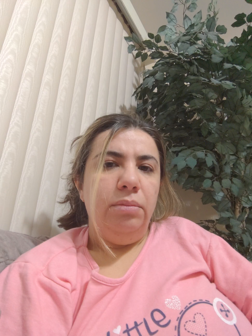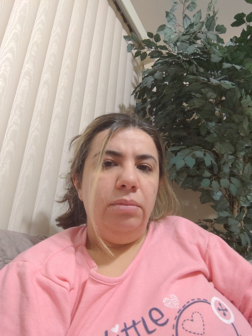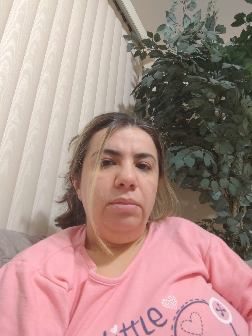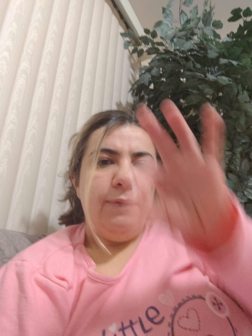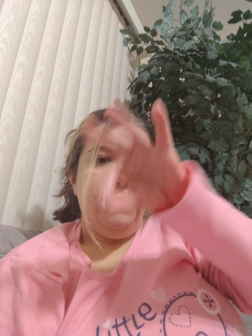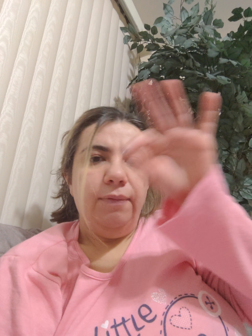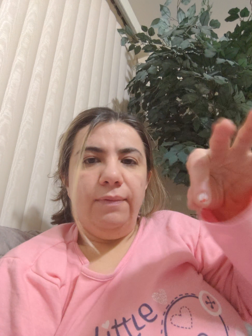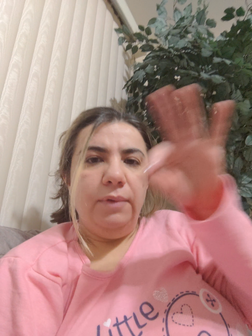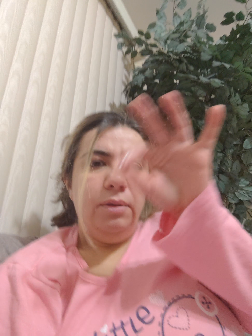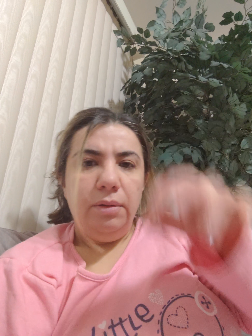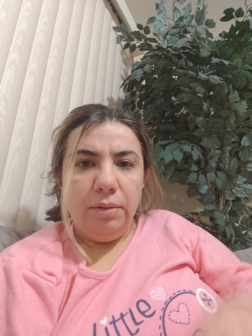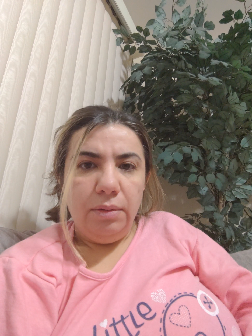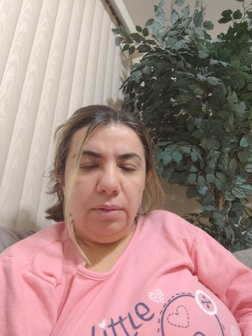french fries